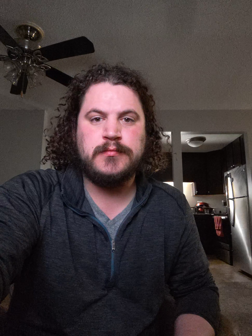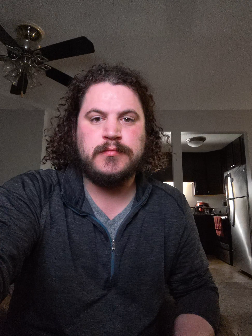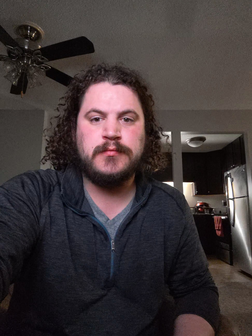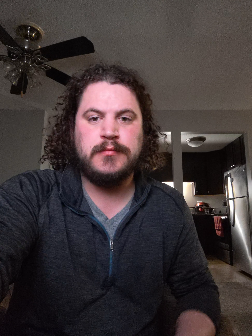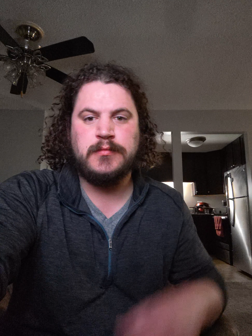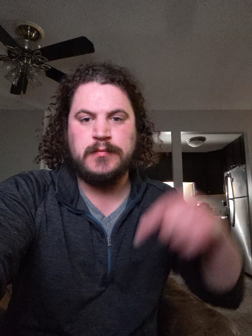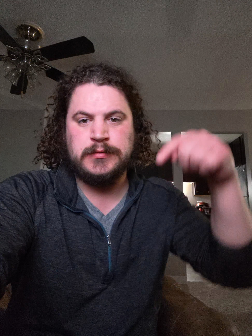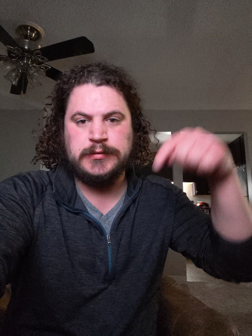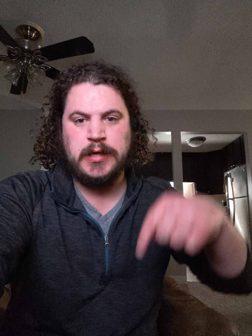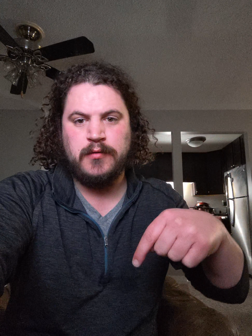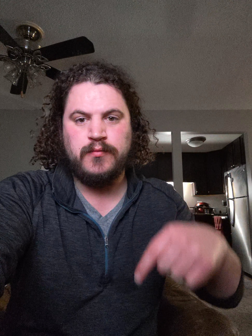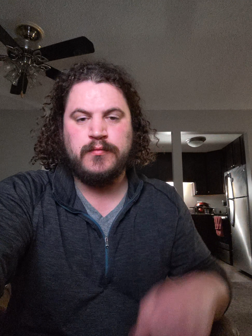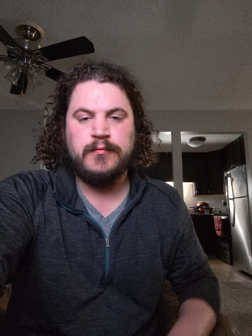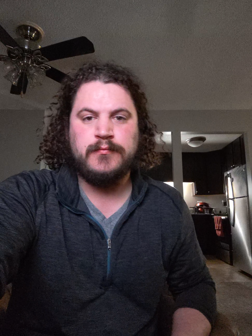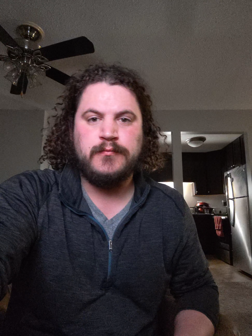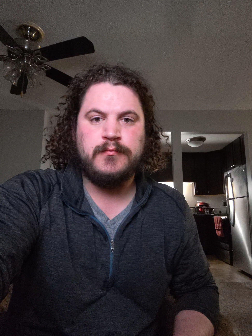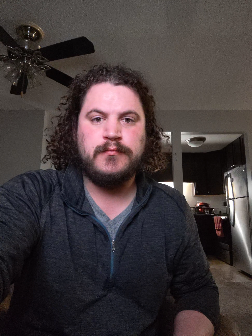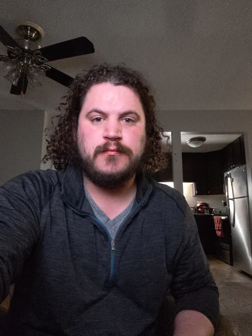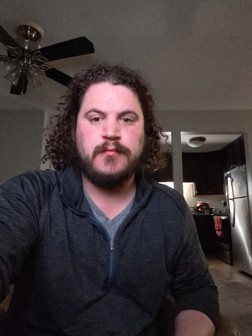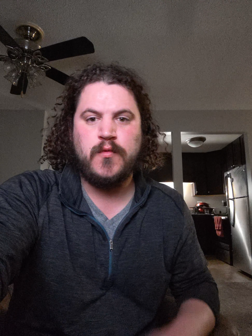down